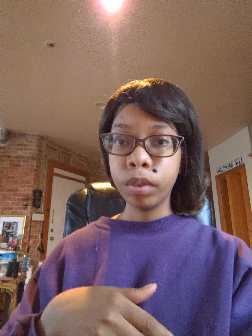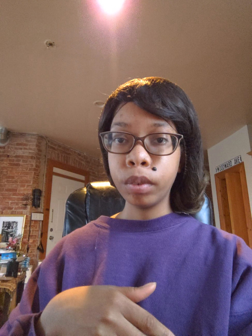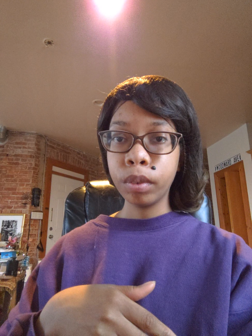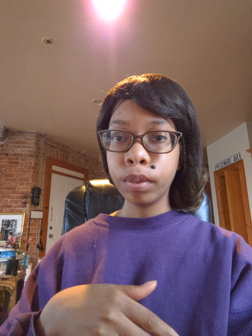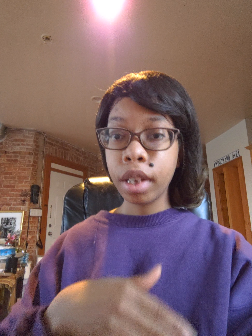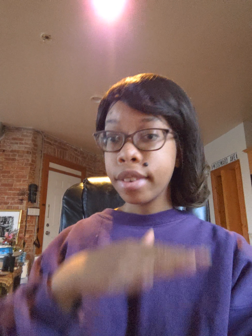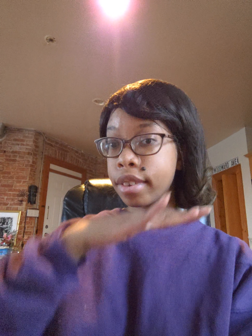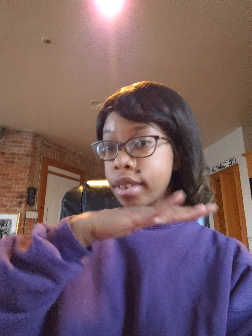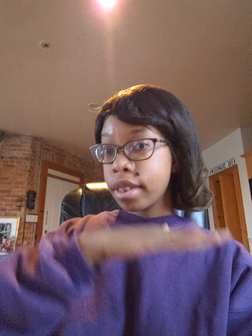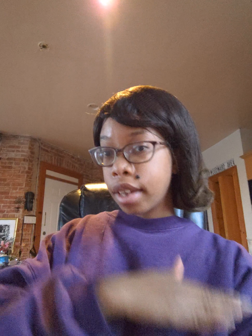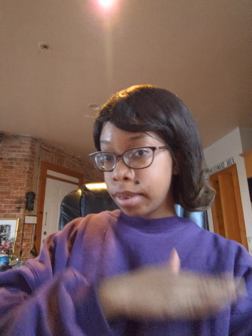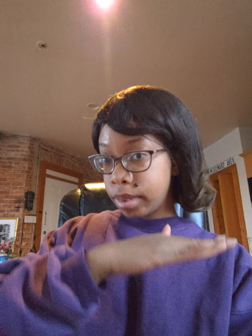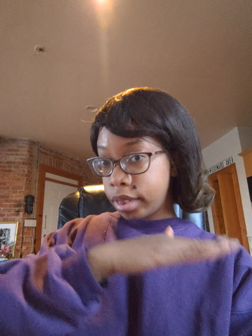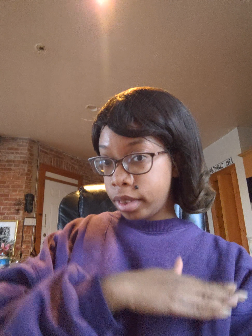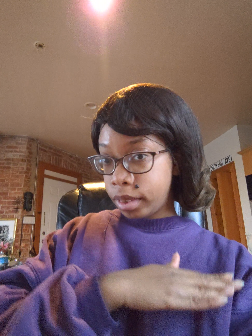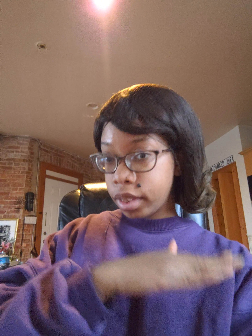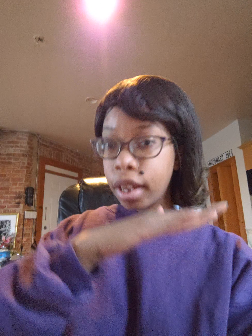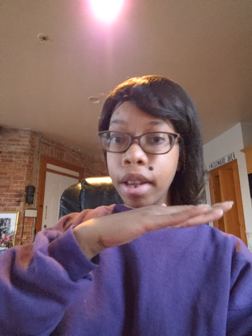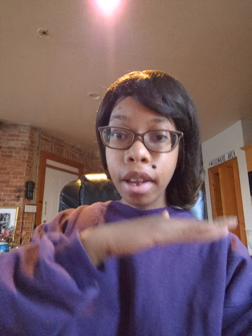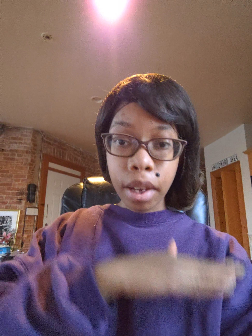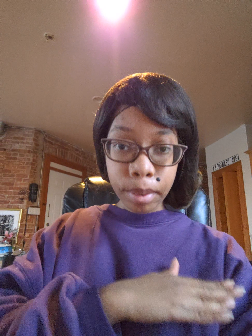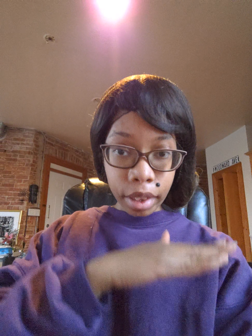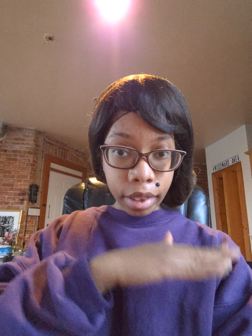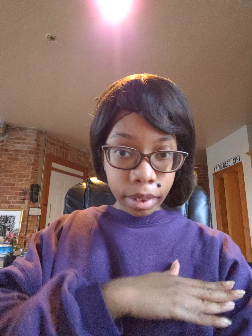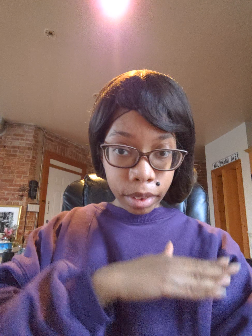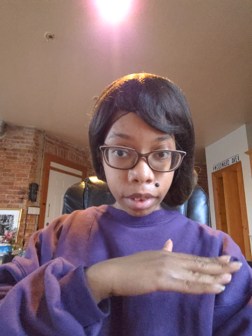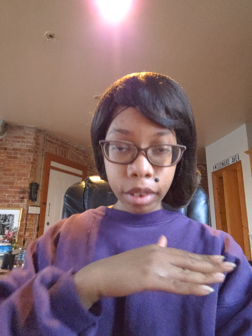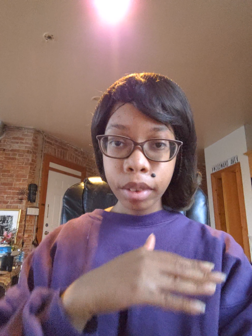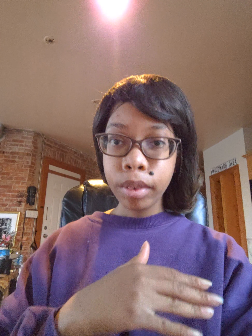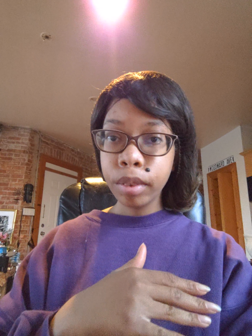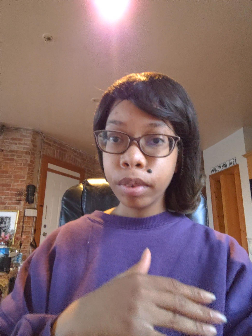table